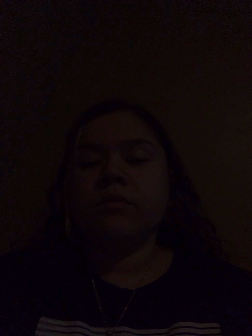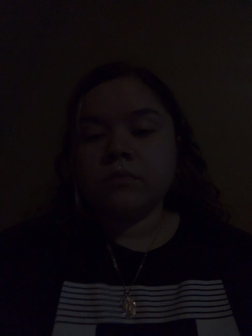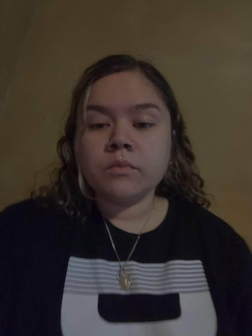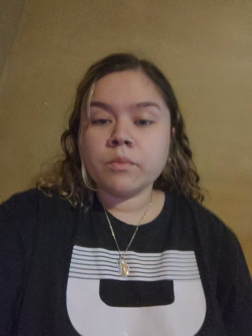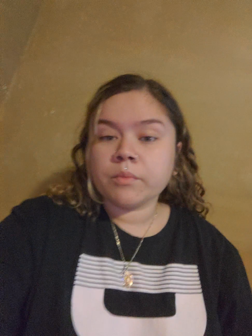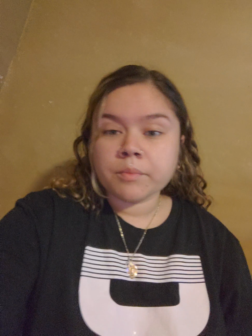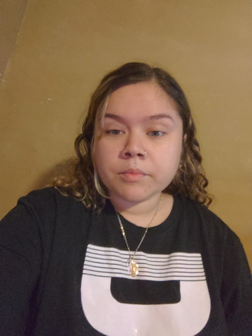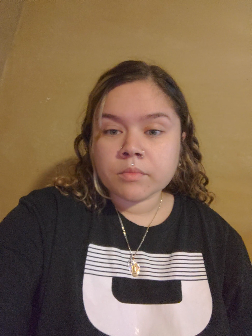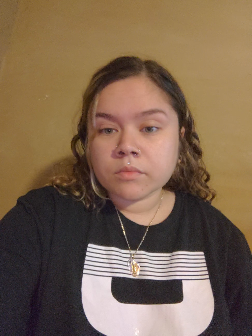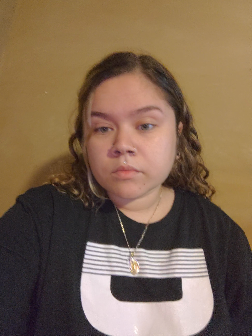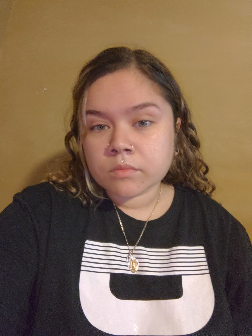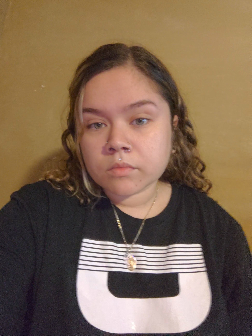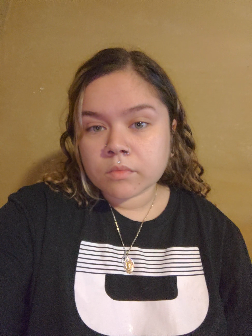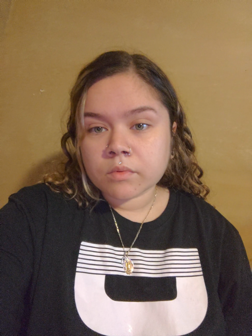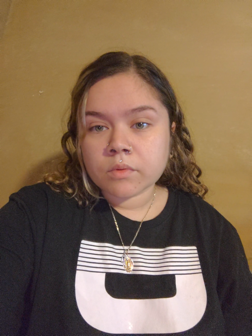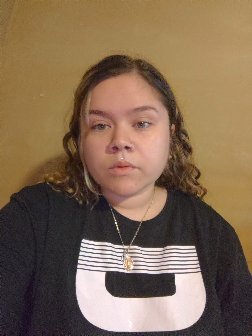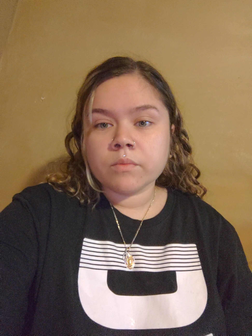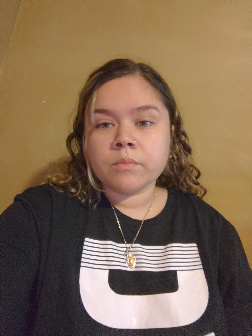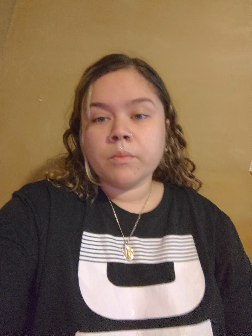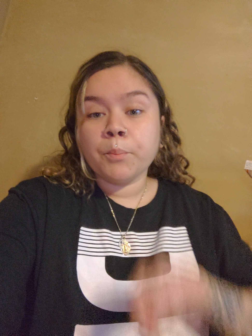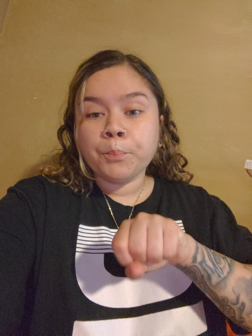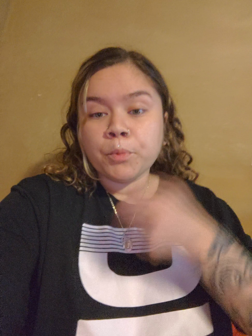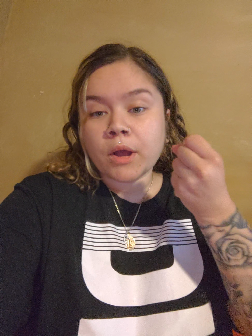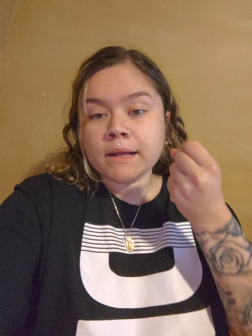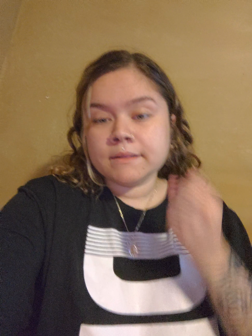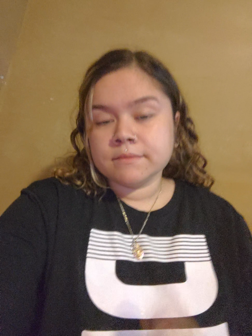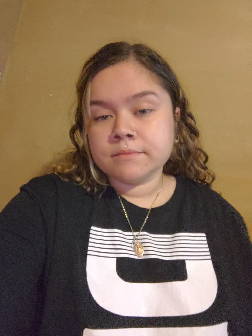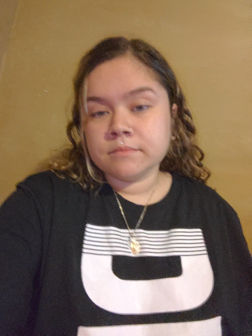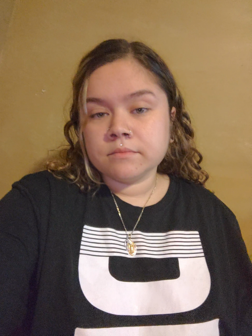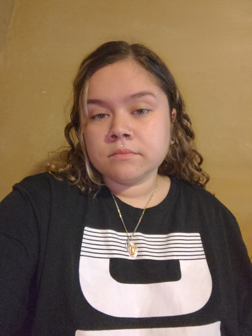break